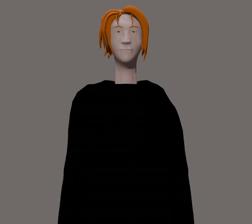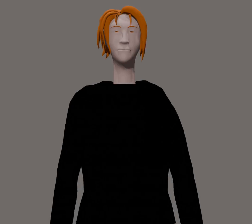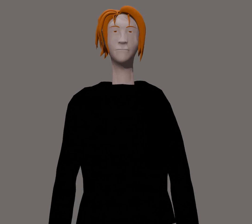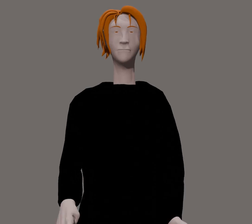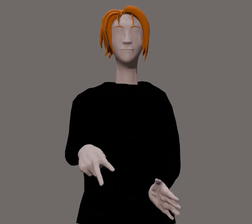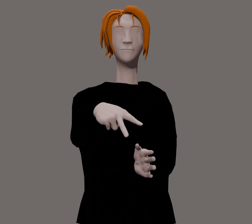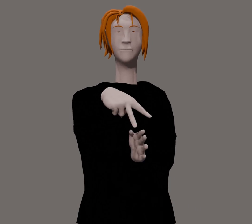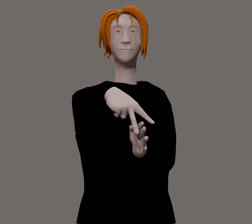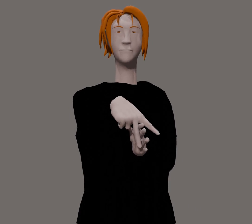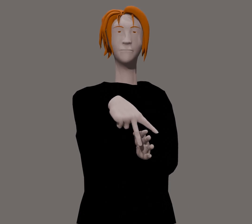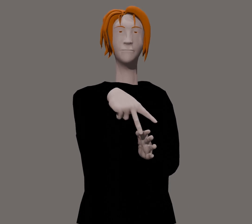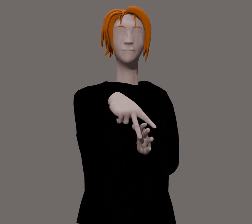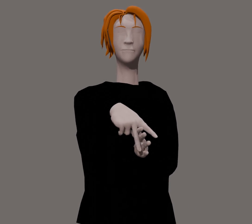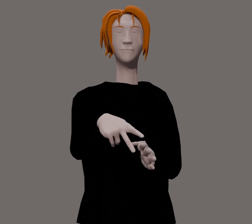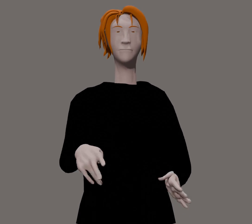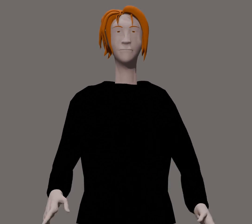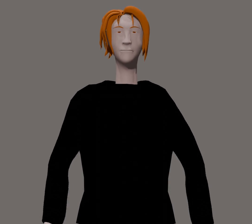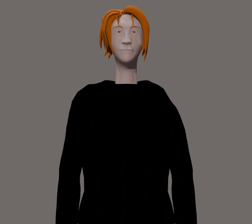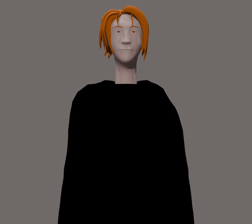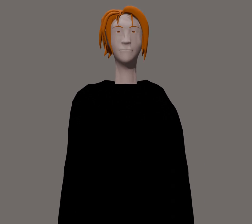Cheat